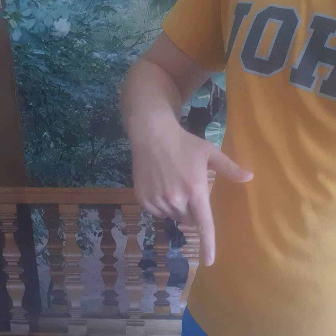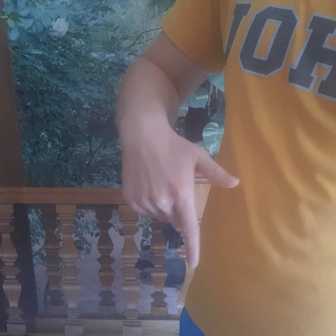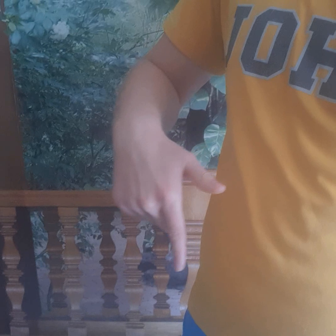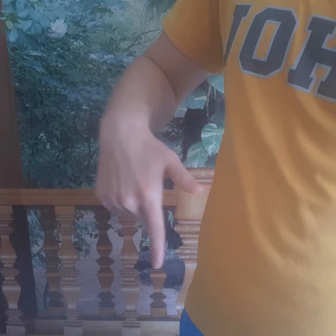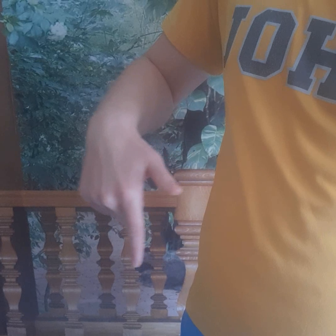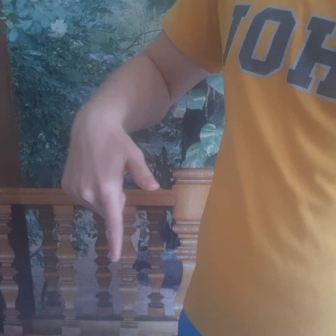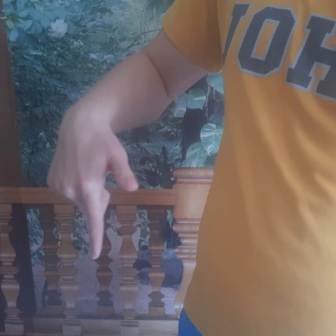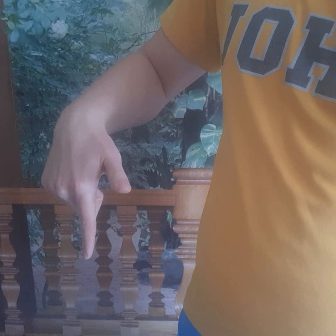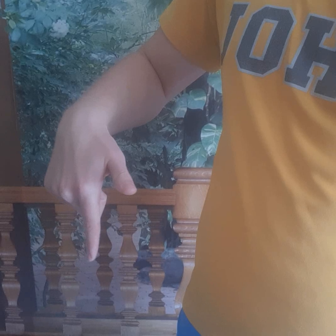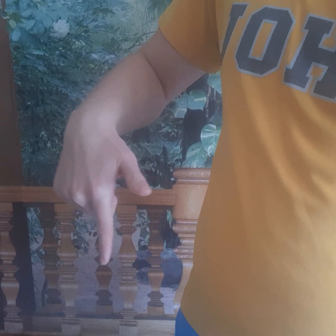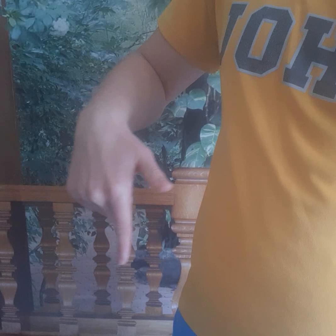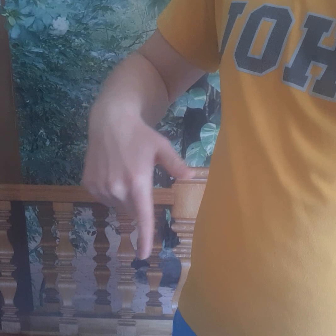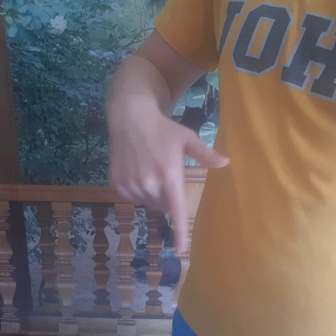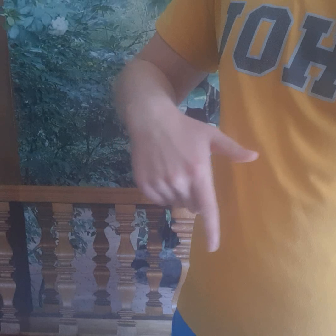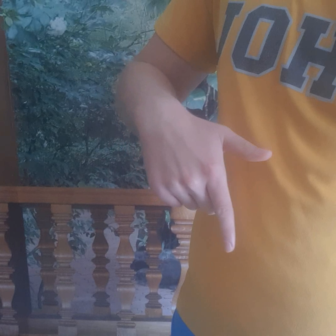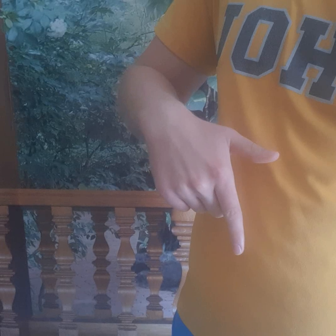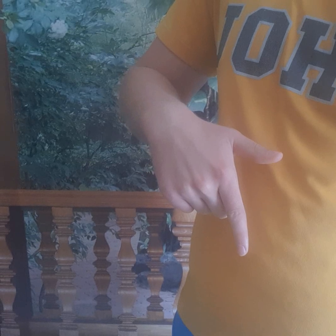Ґ